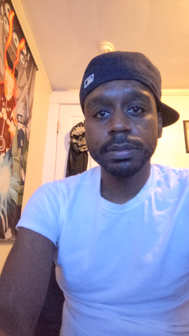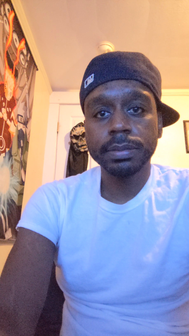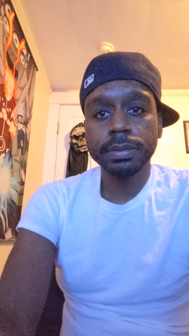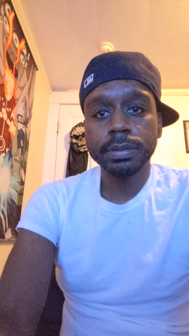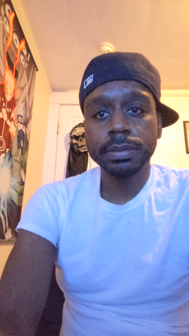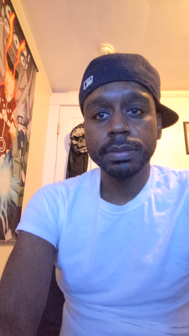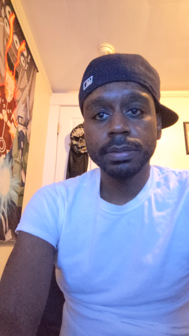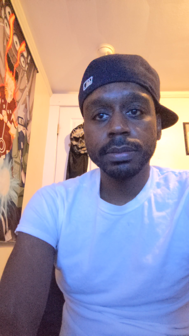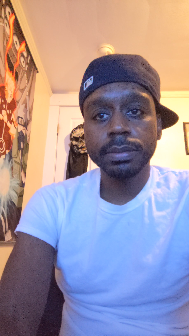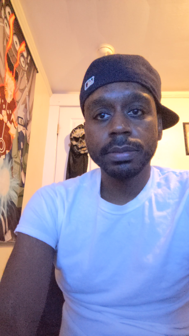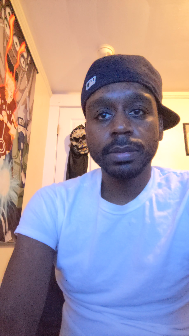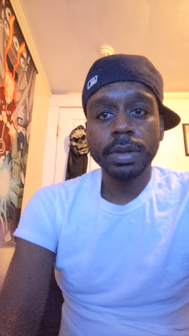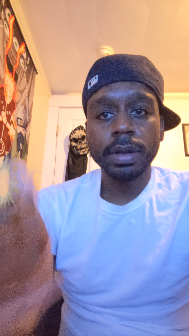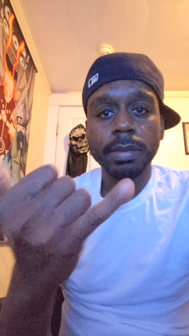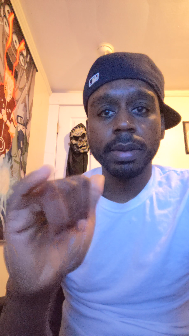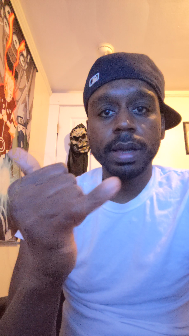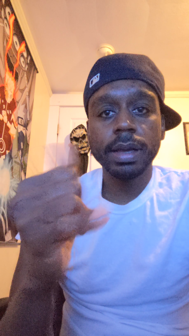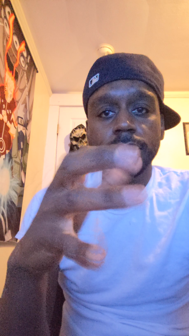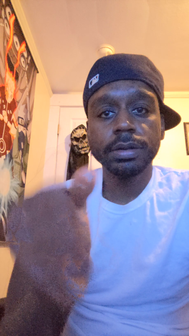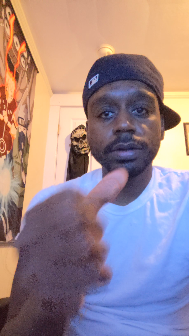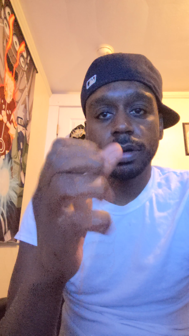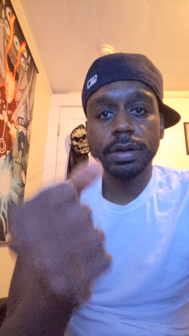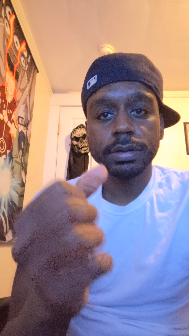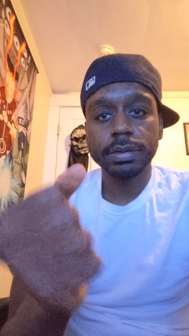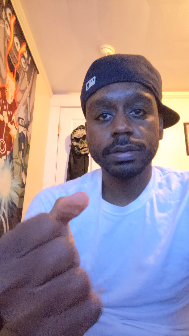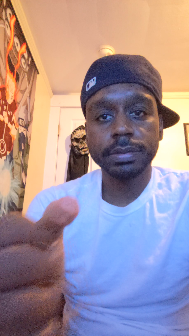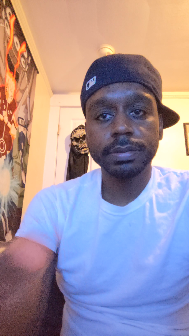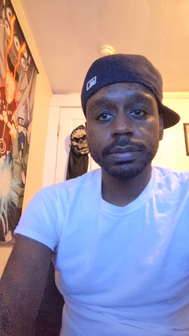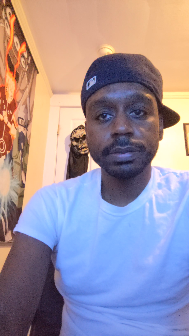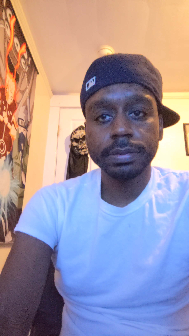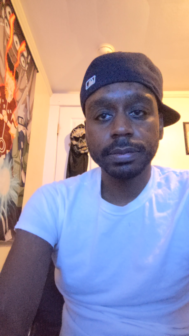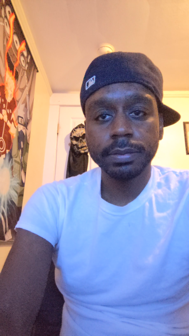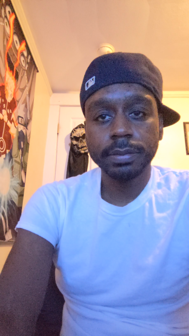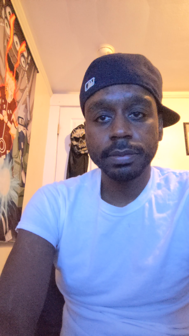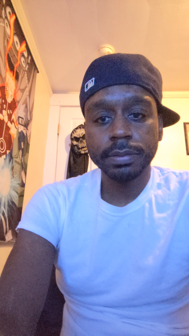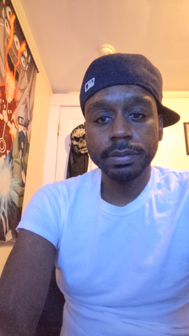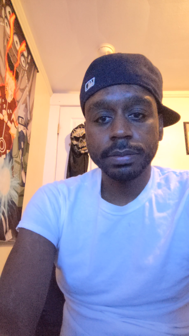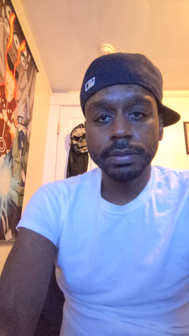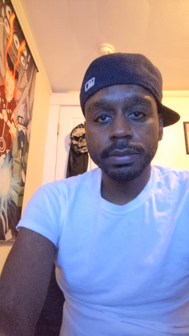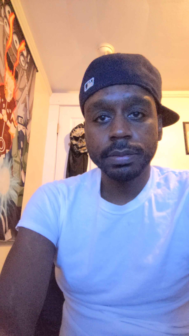play dough